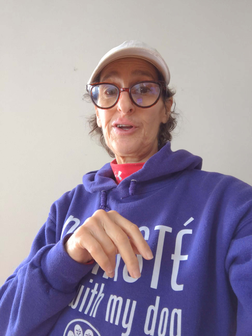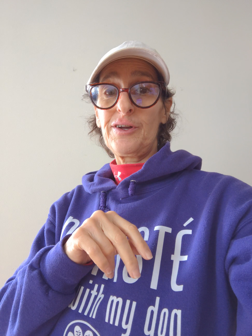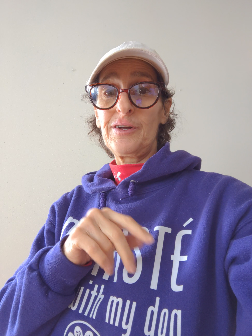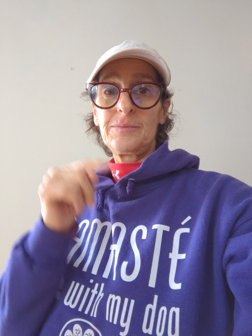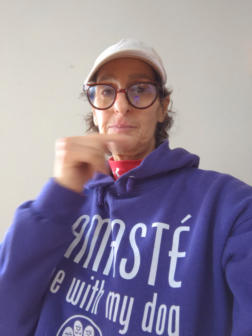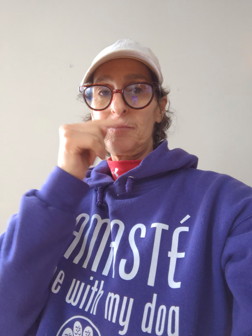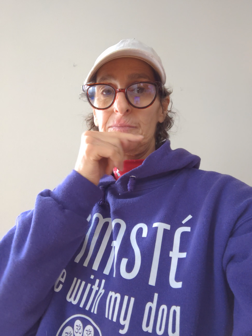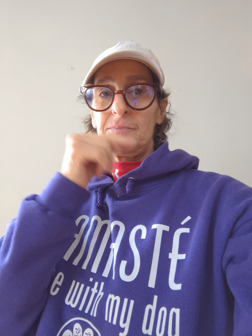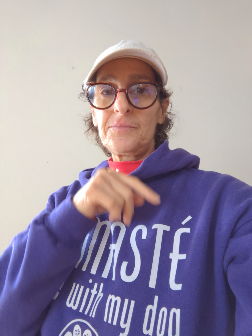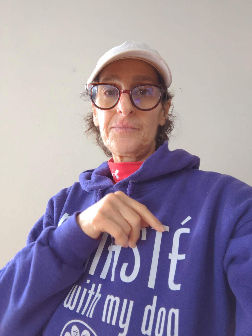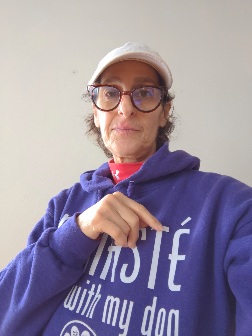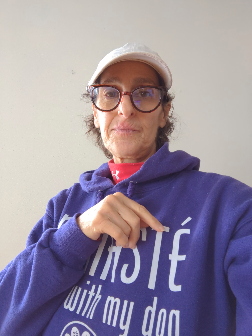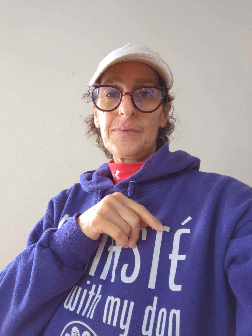toothbrush